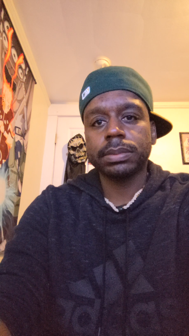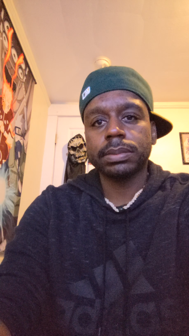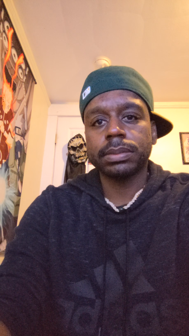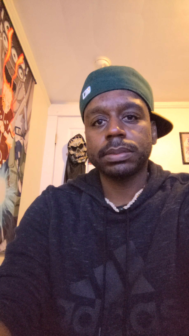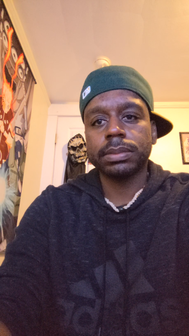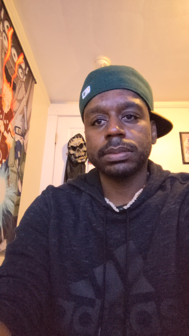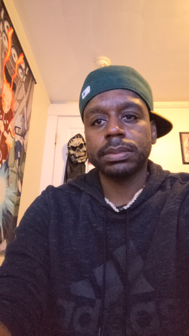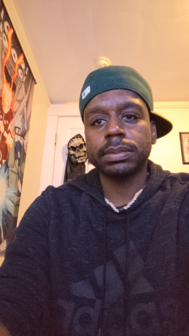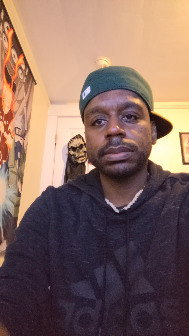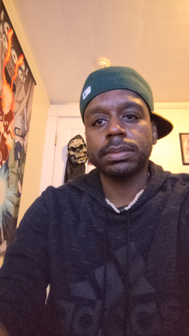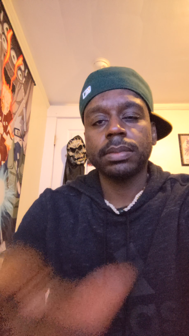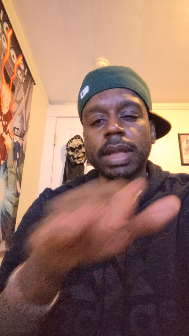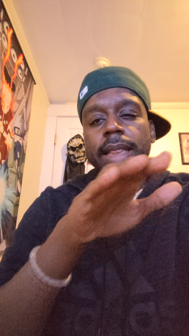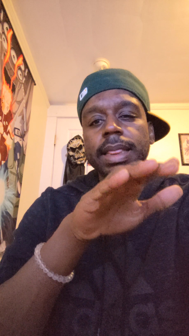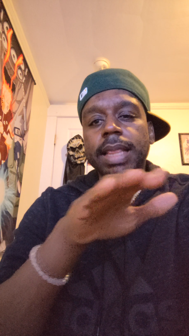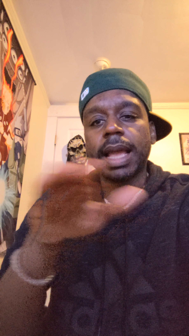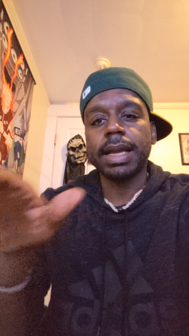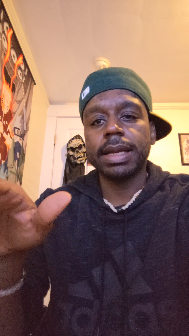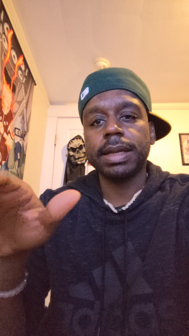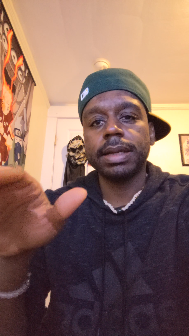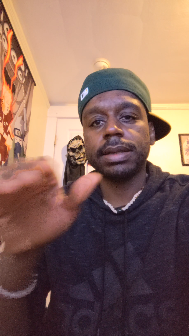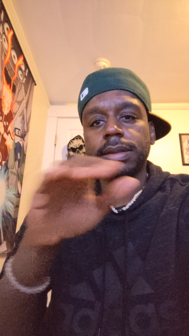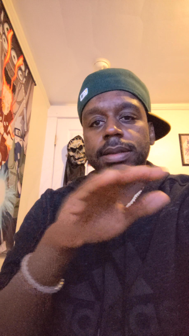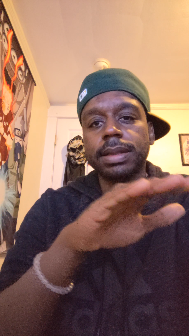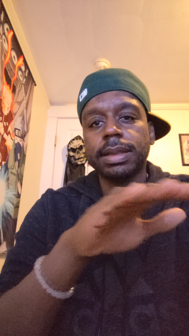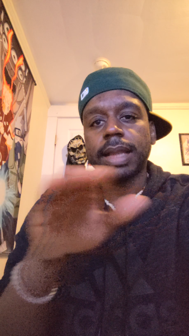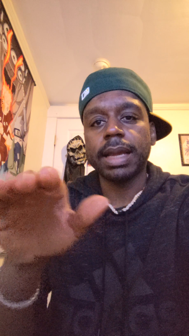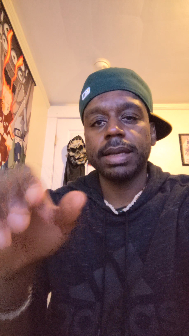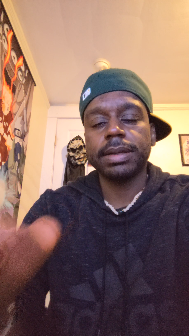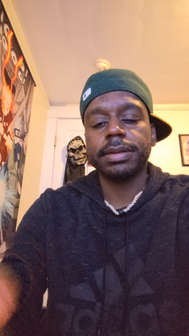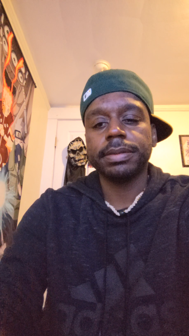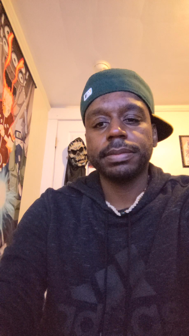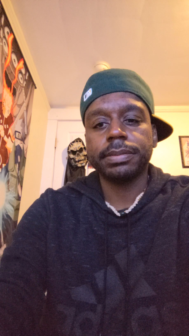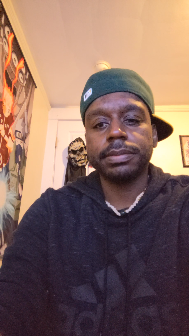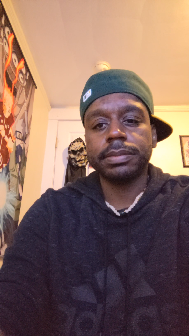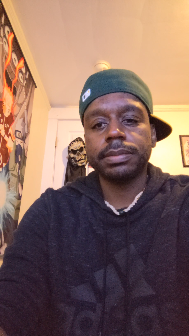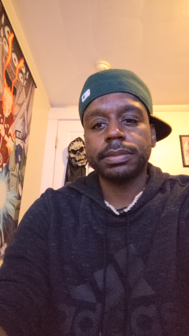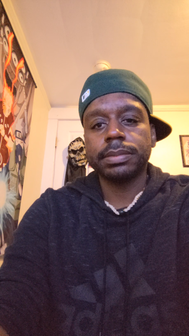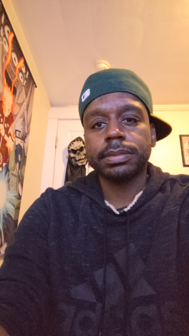nice